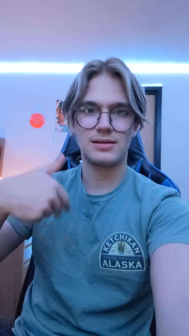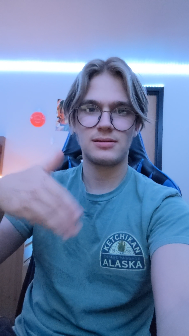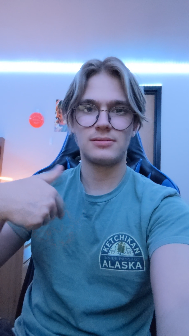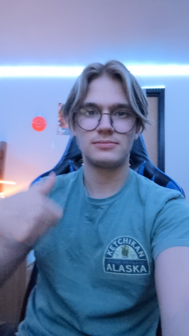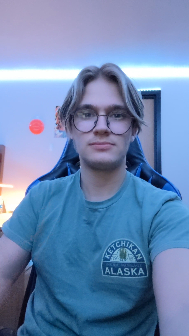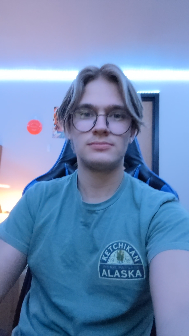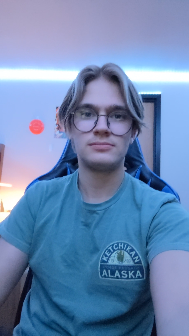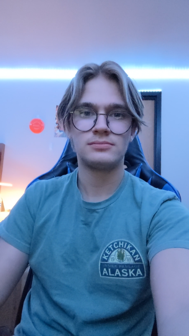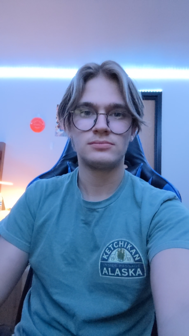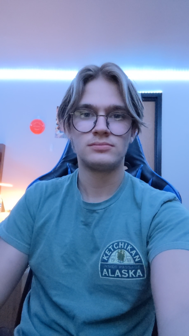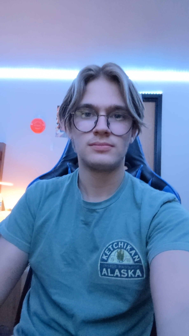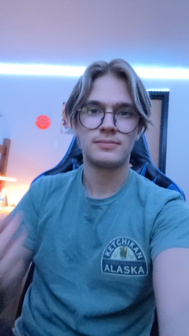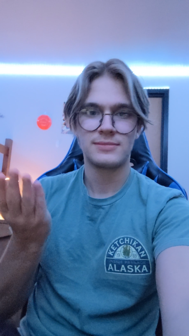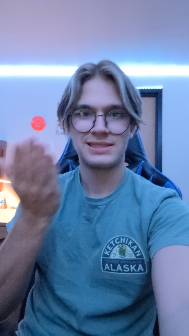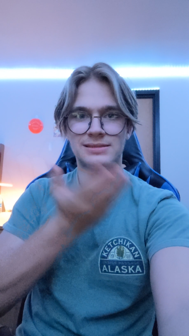bring